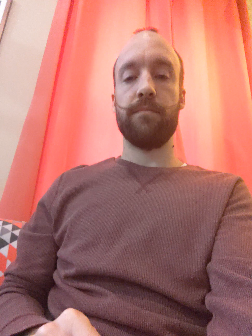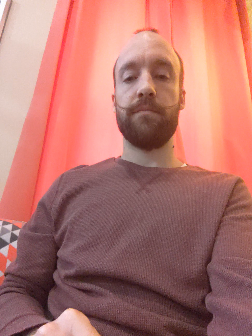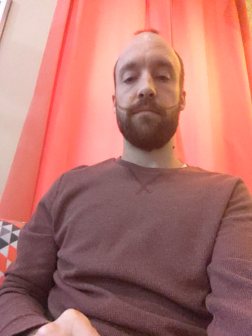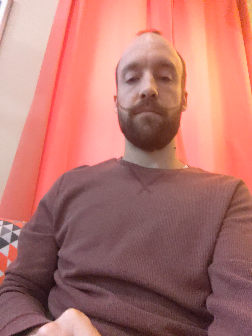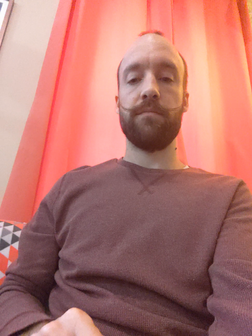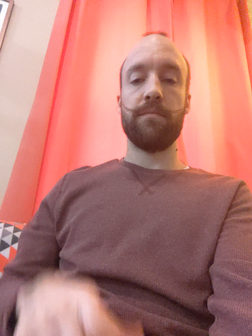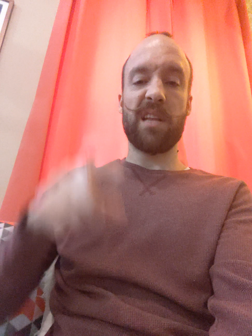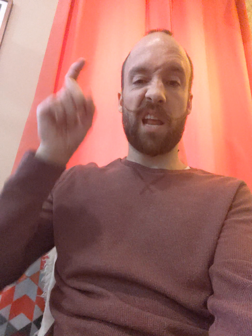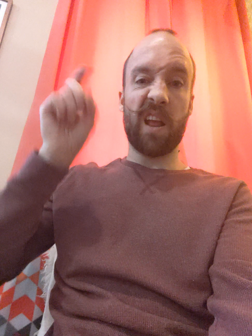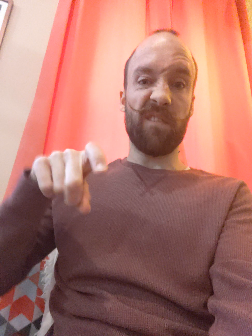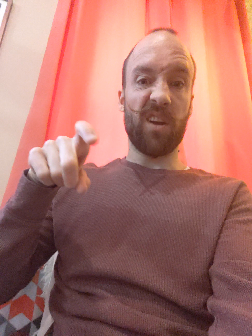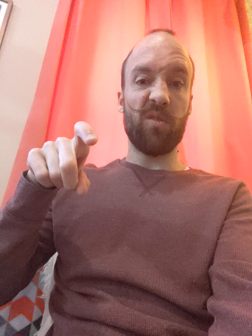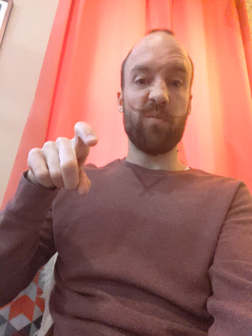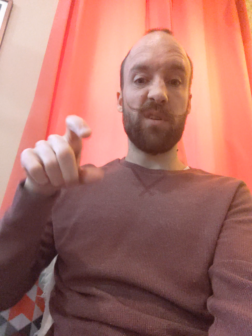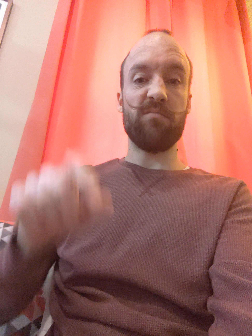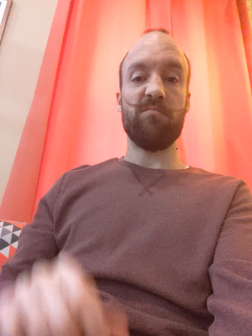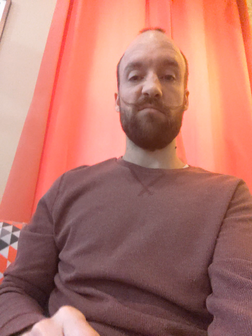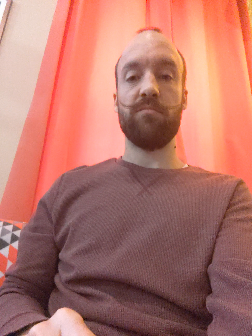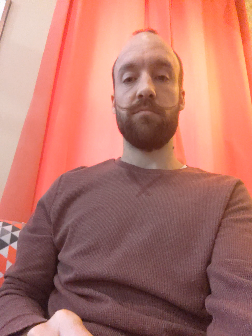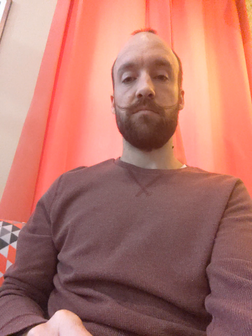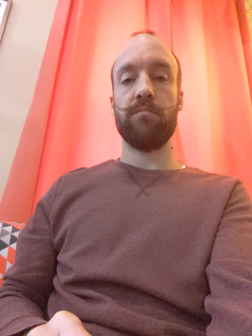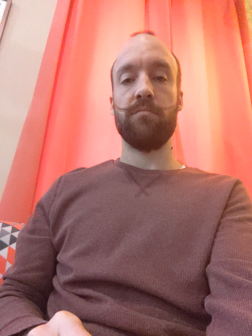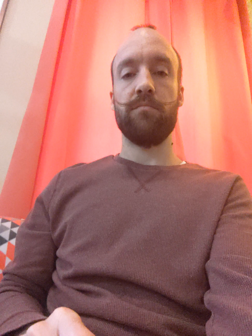have to